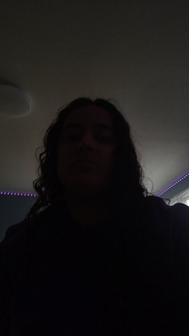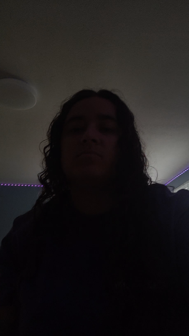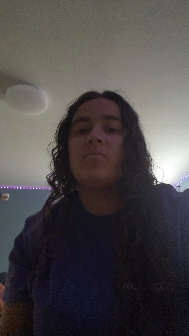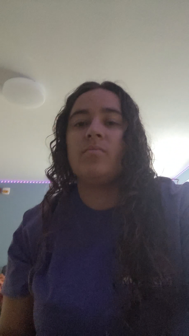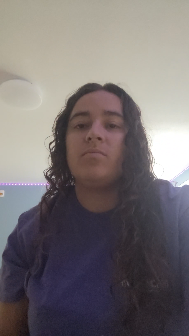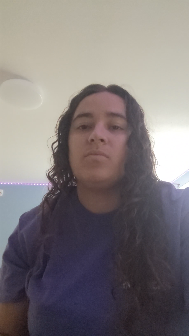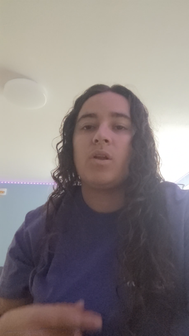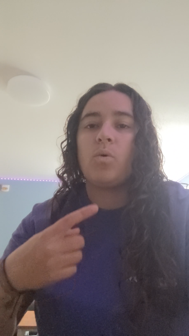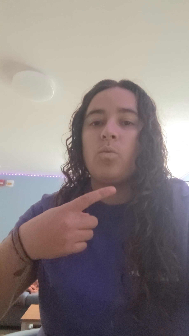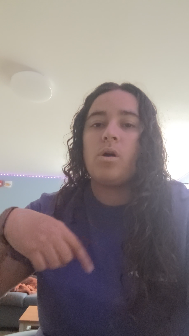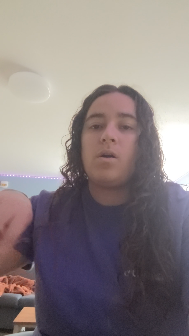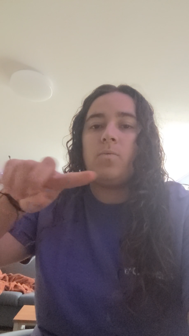around